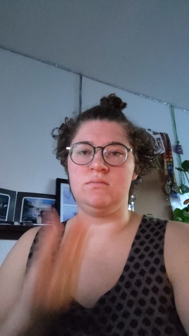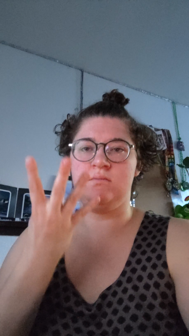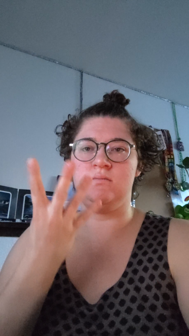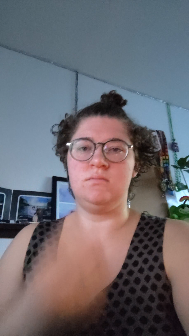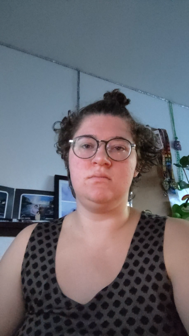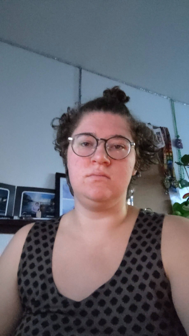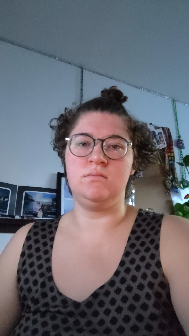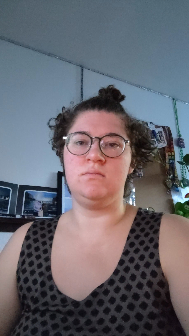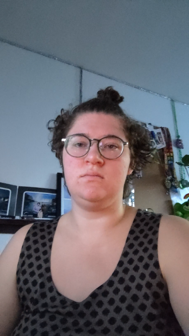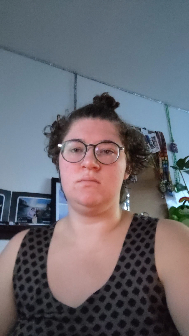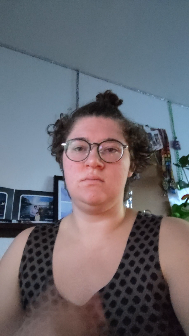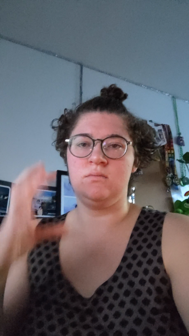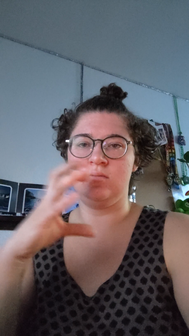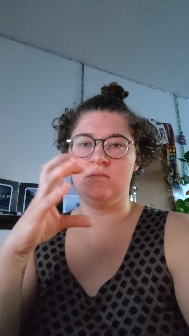ball